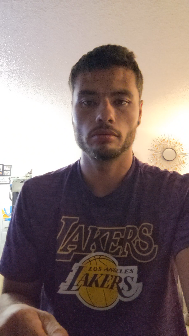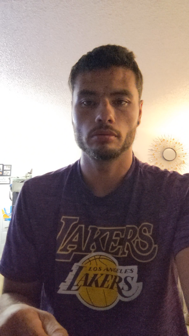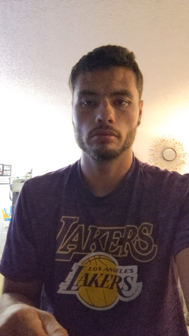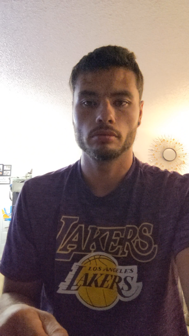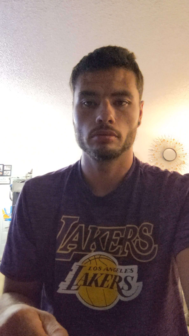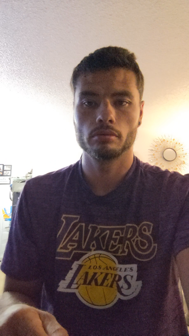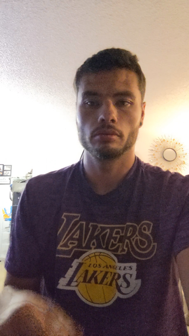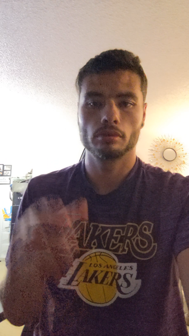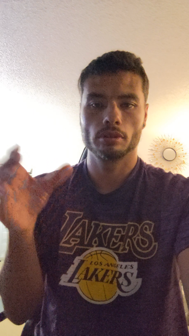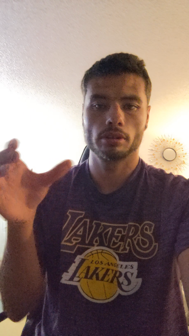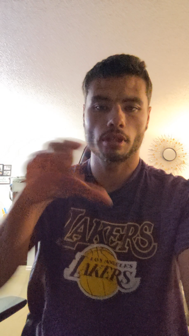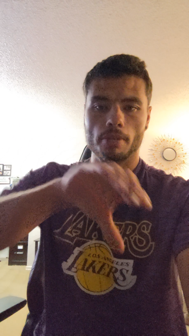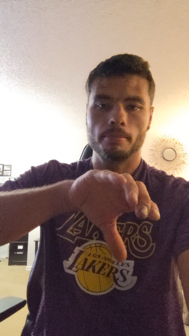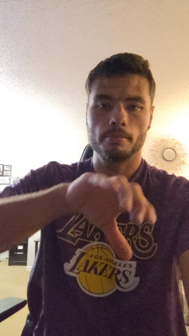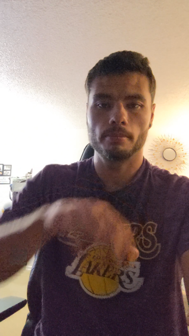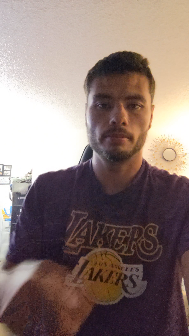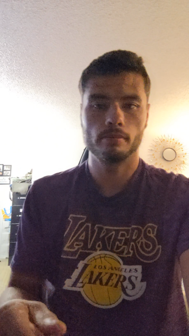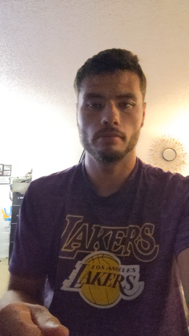dump